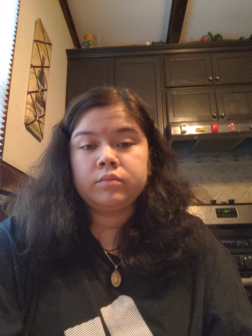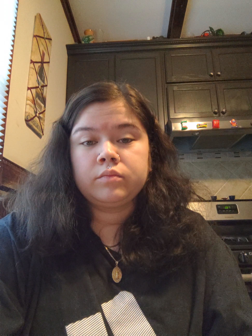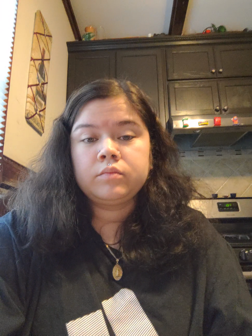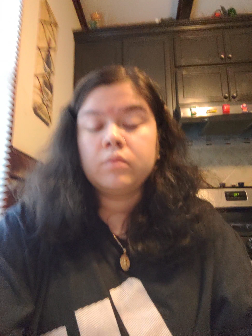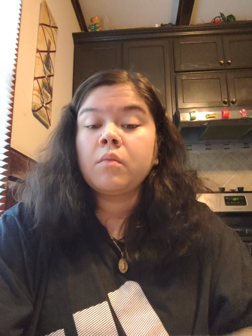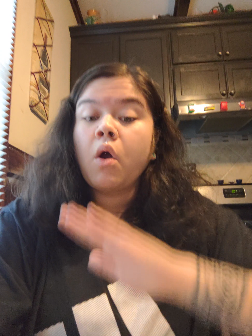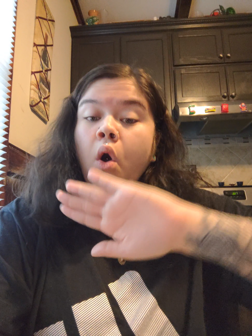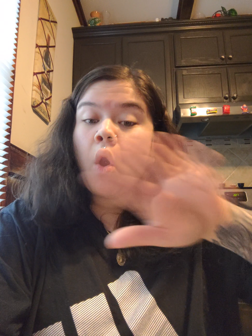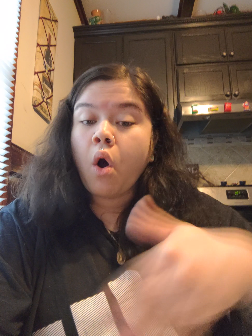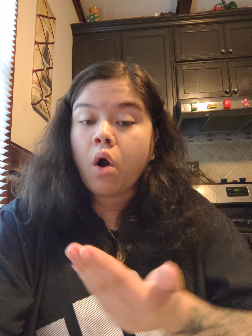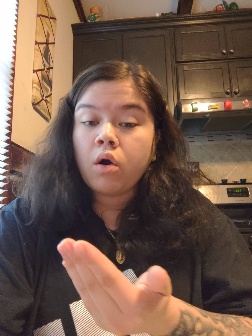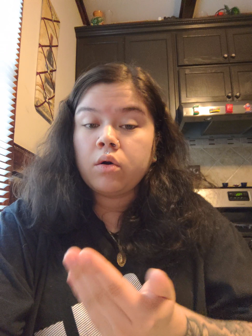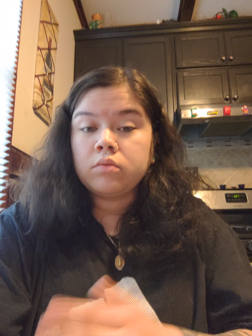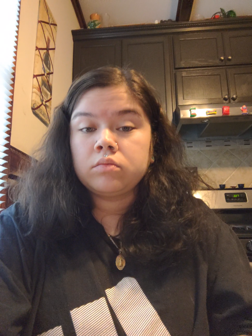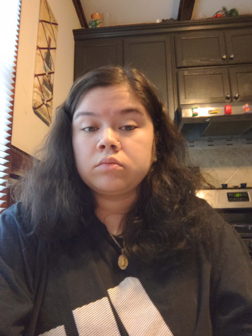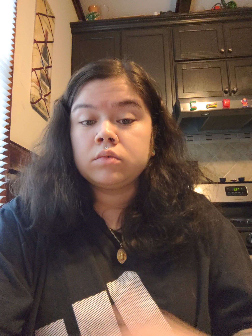all